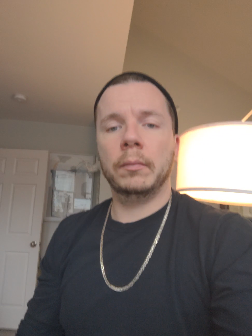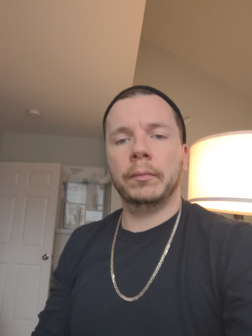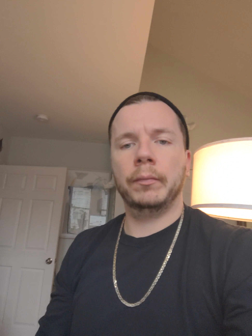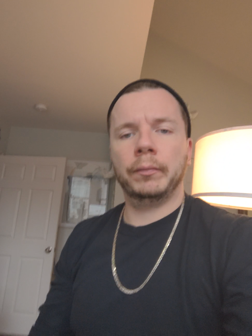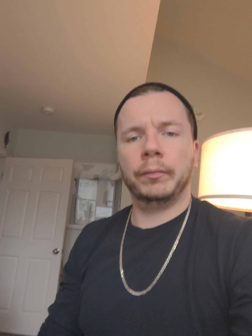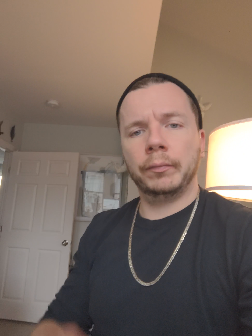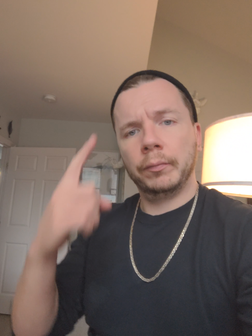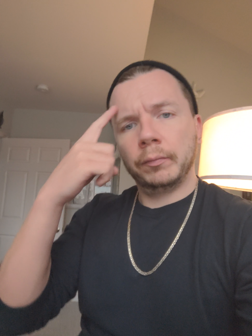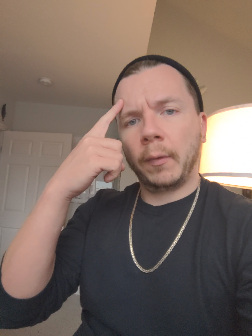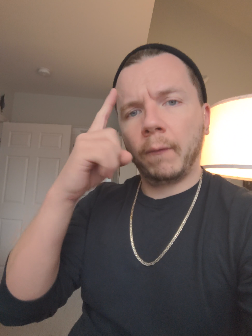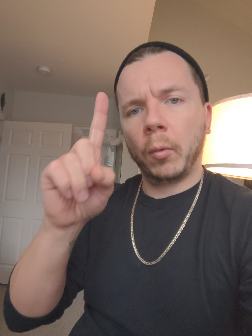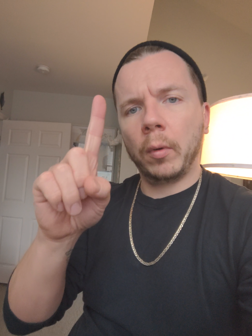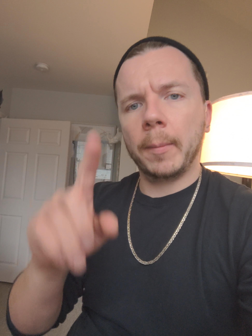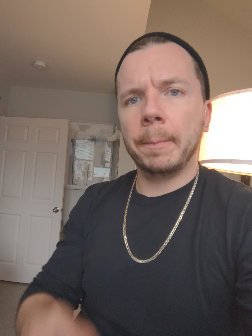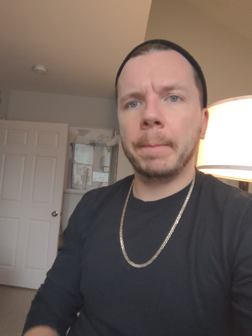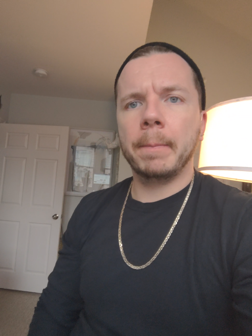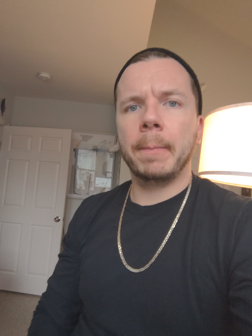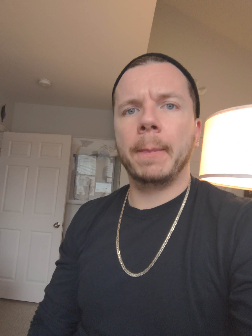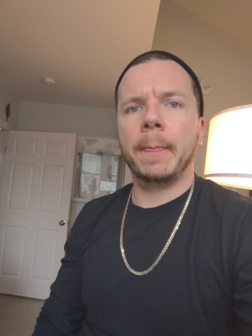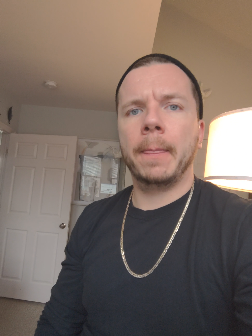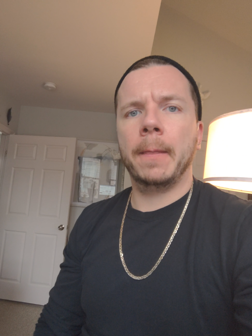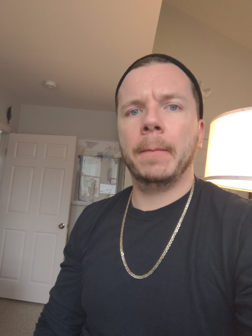for